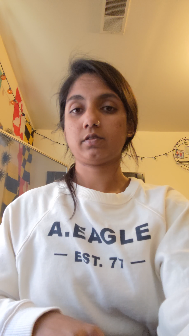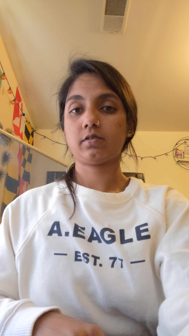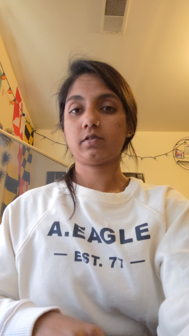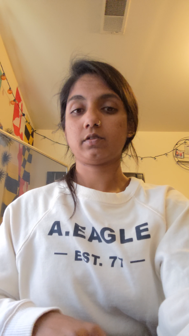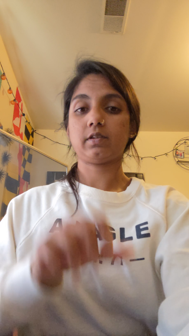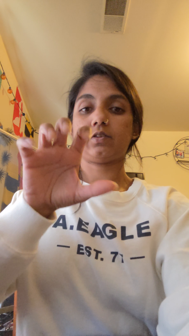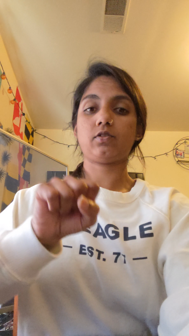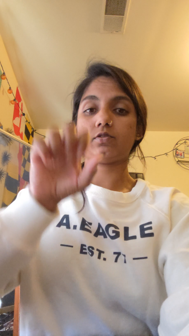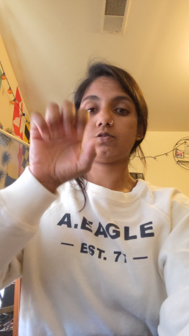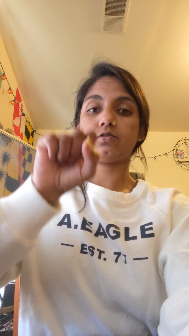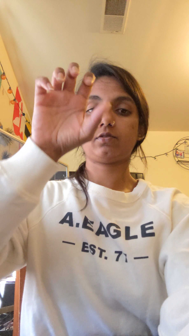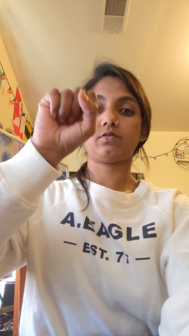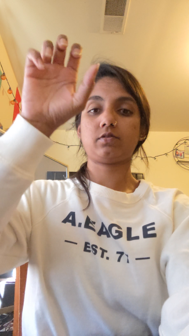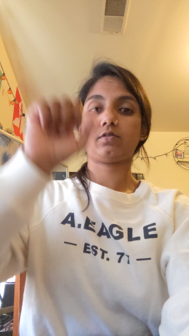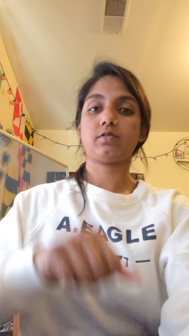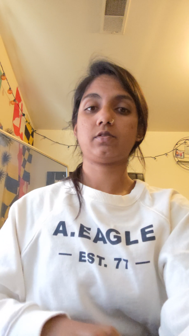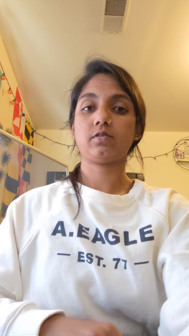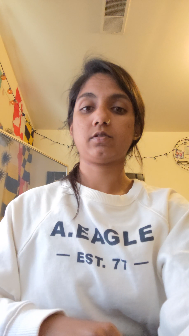ladder